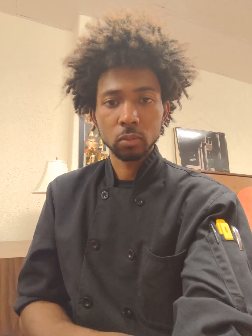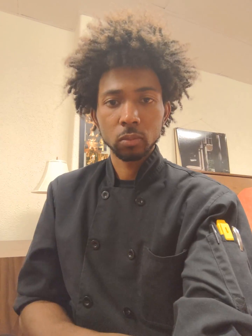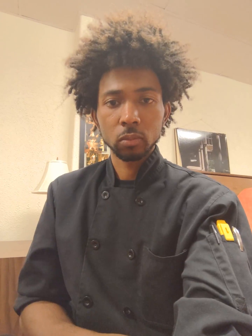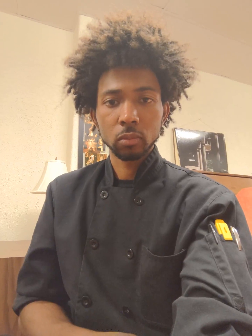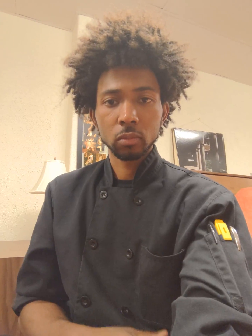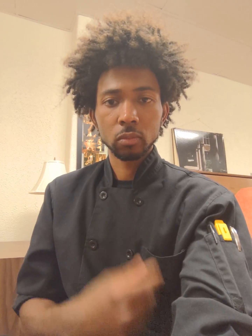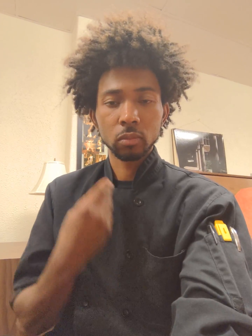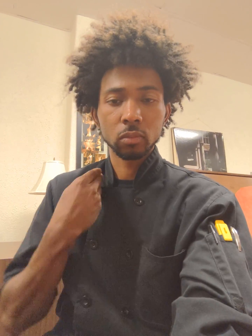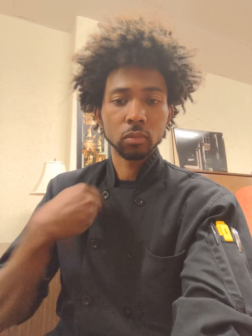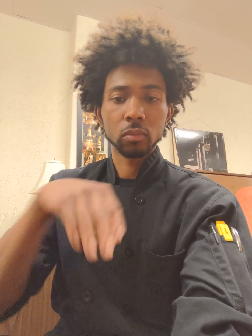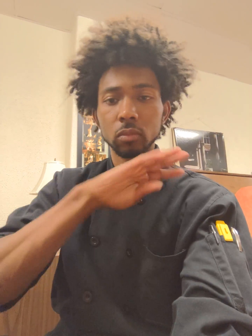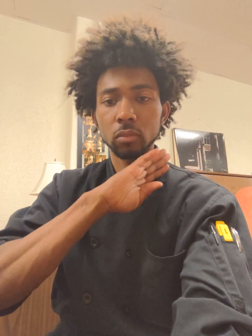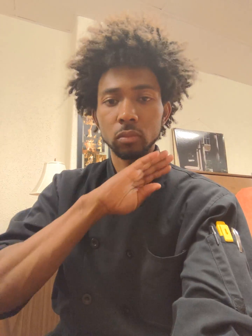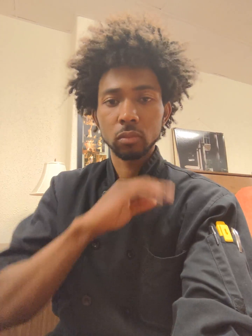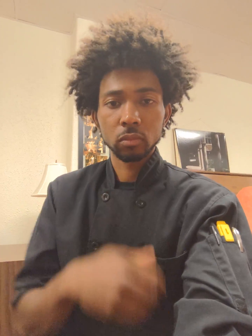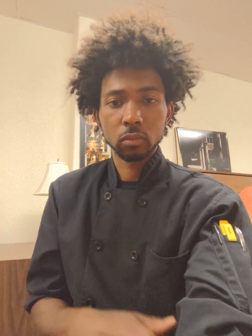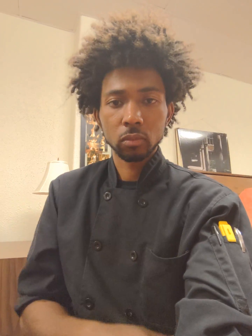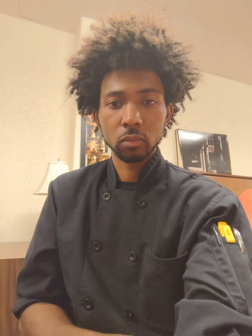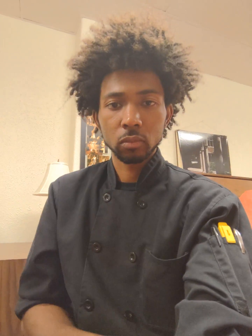scarf